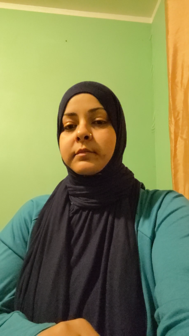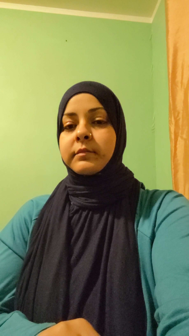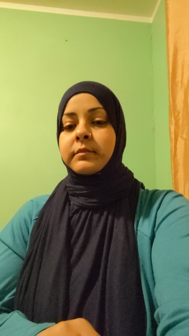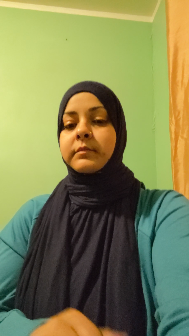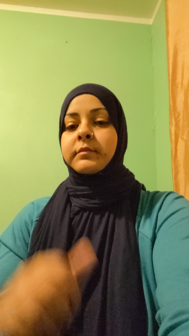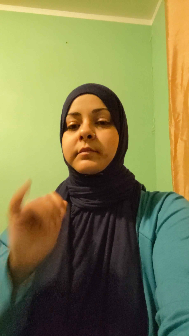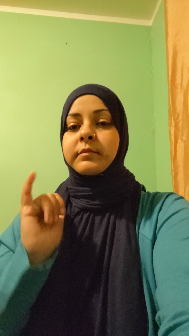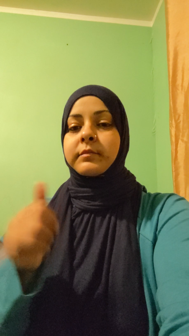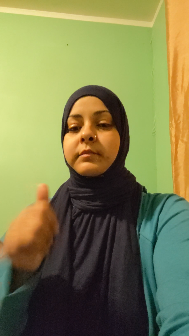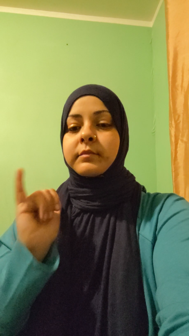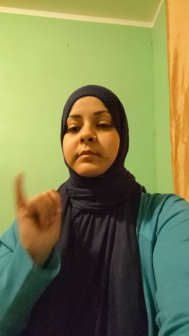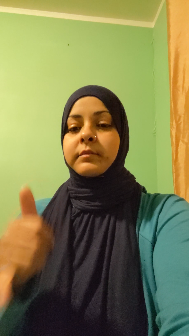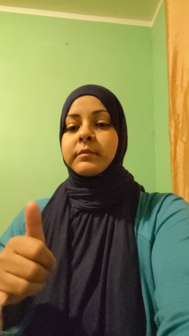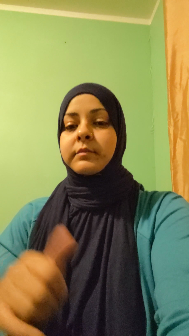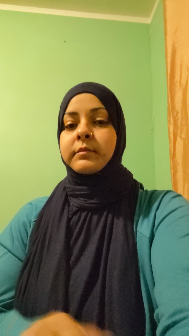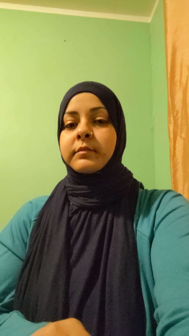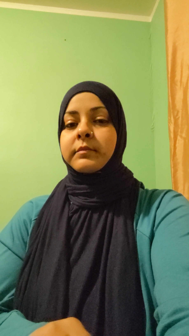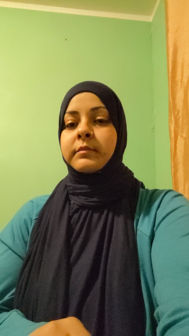rocking chair